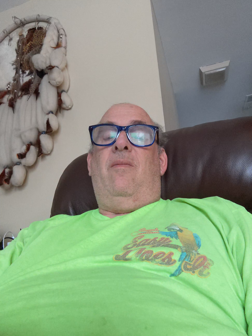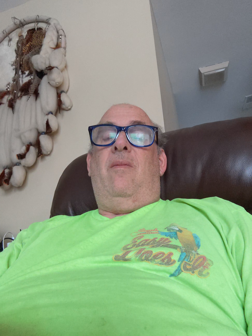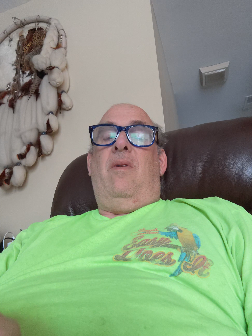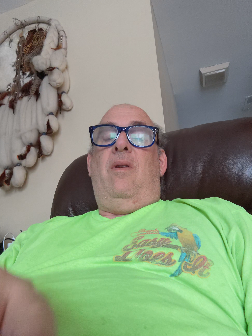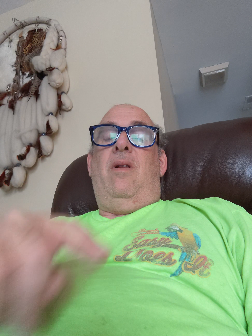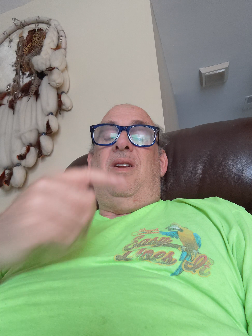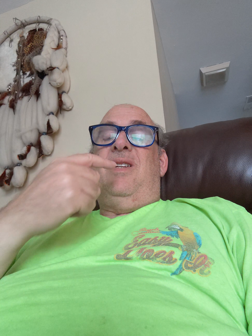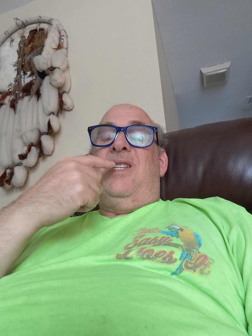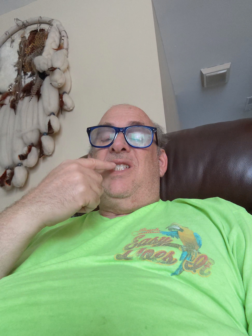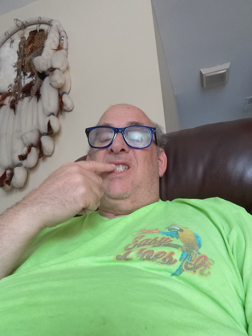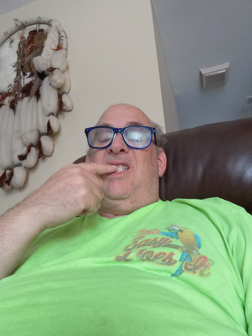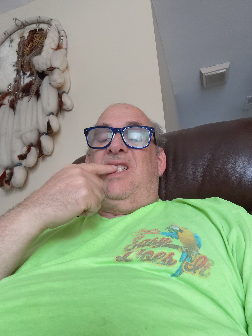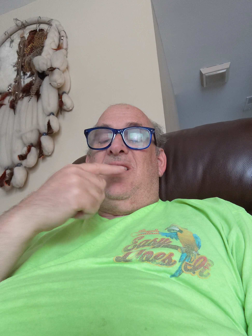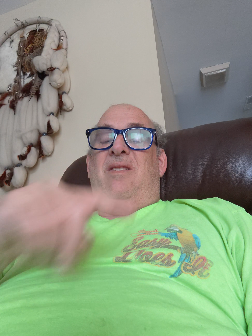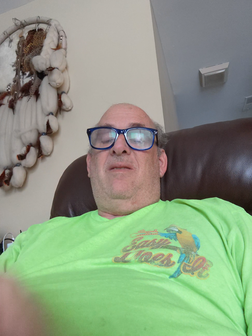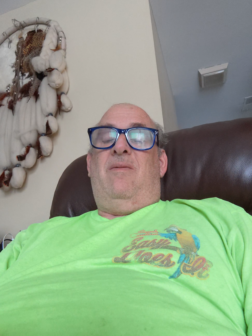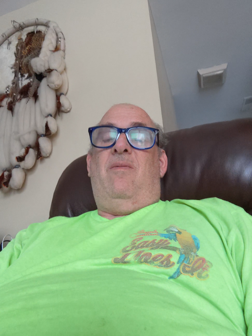tooth